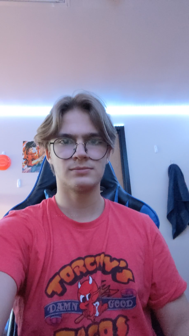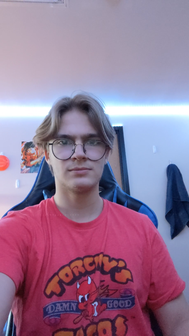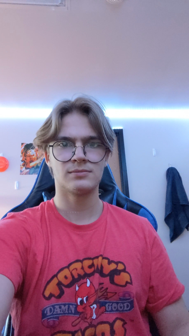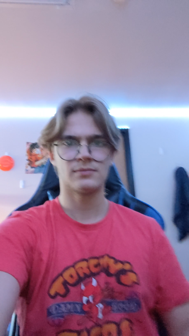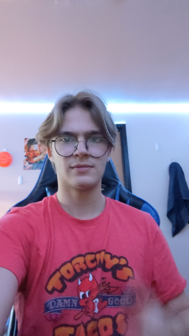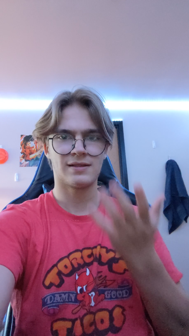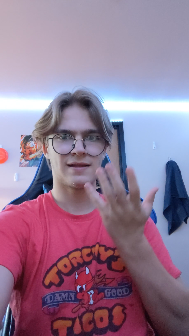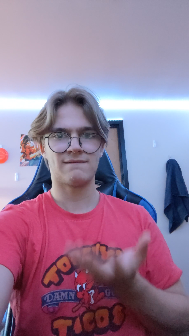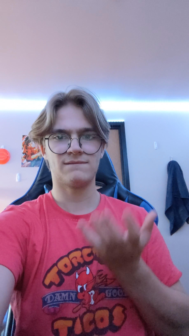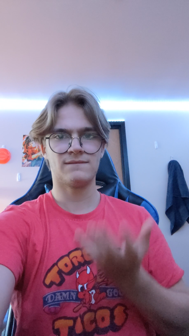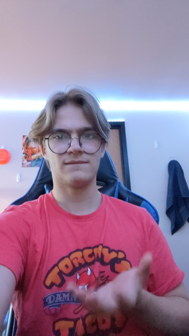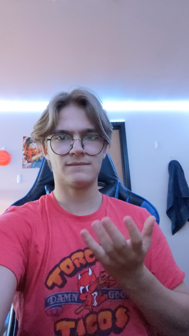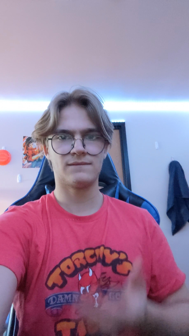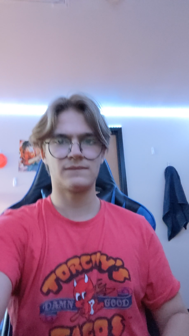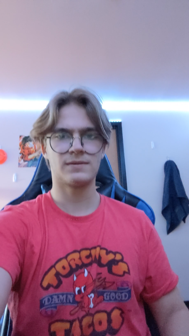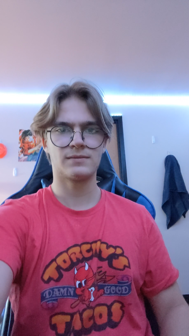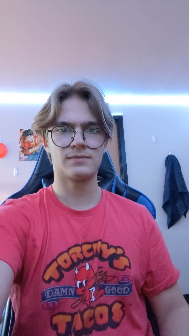heavy